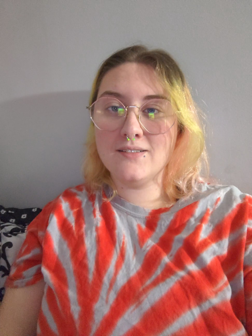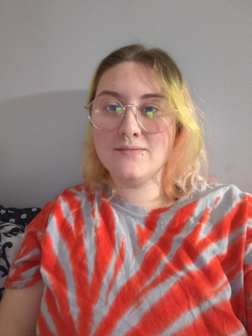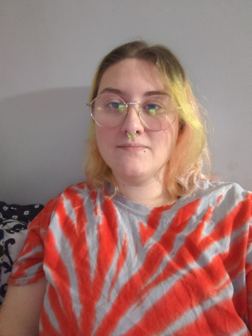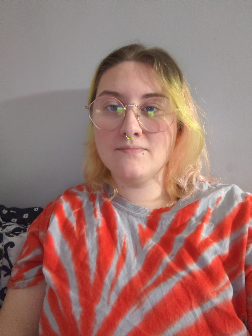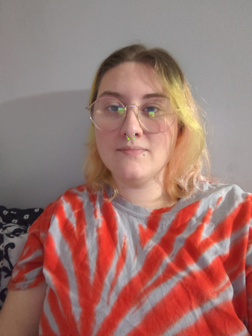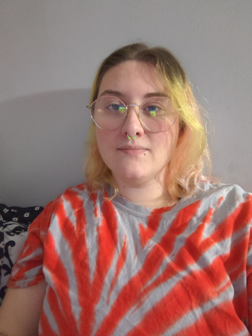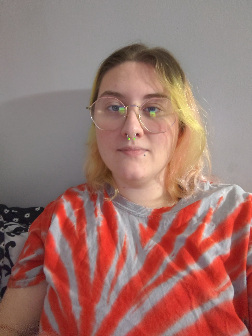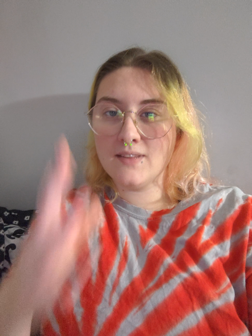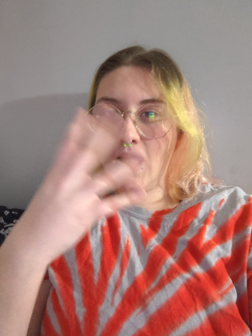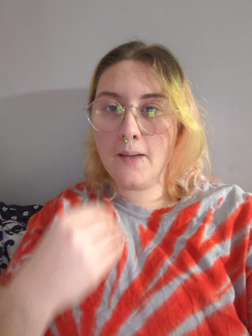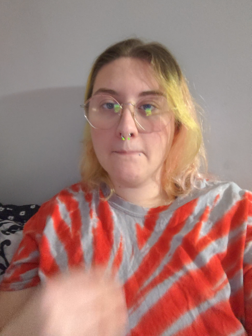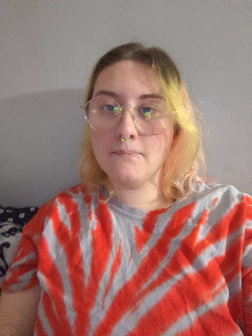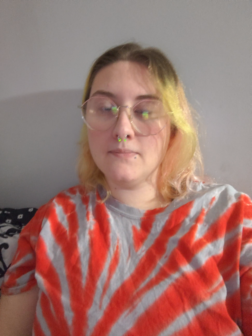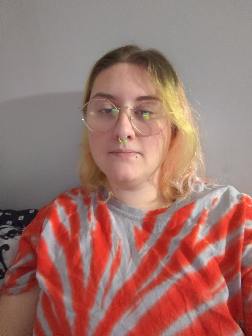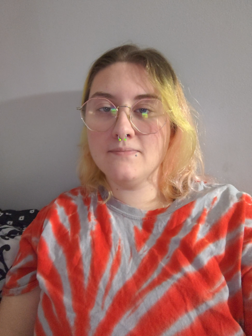nap